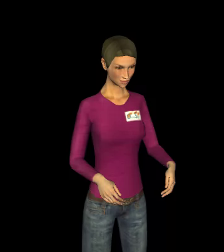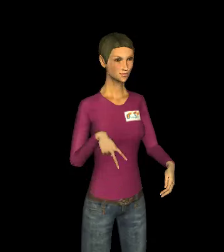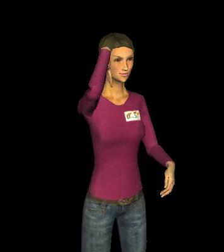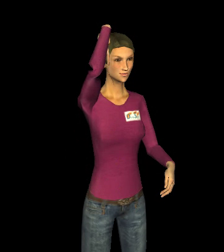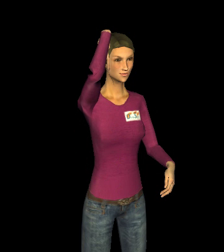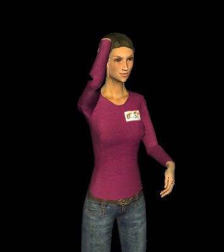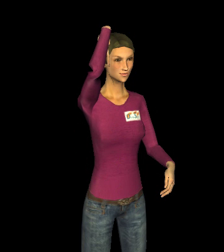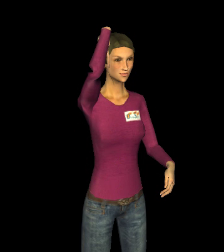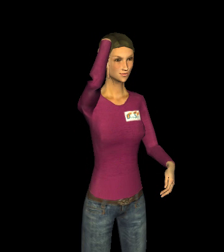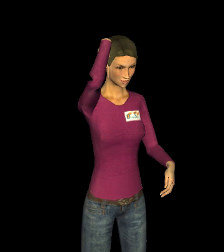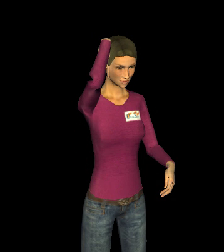كرز